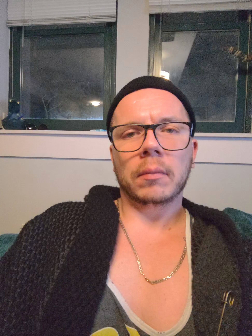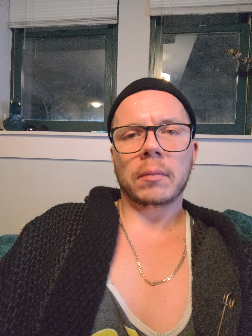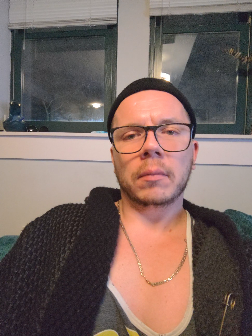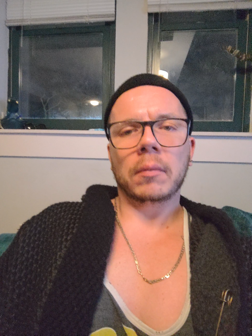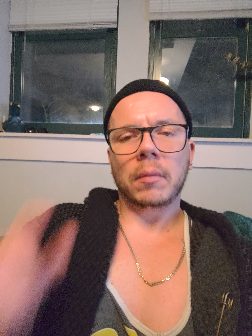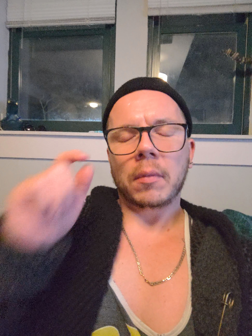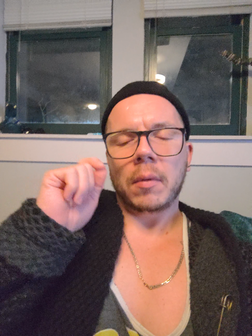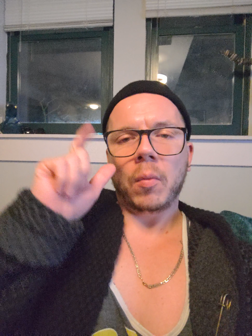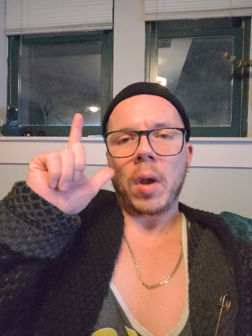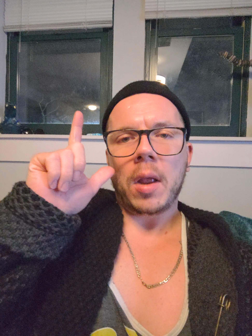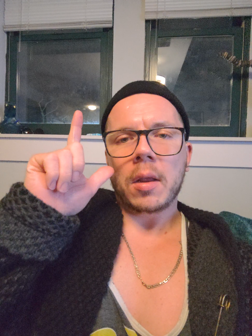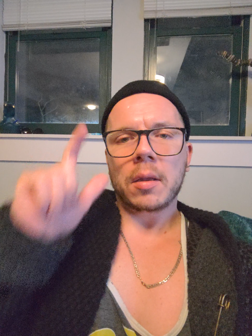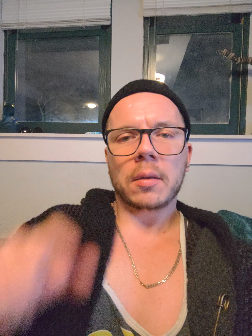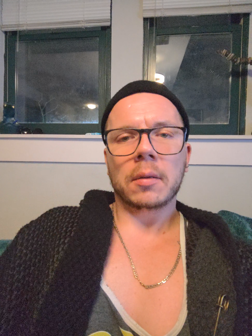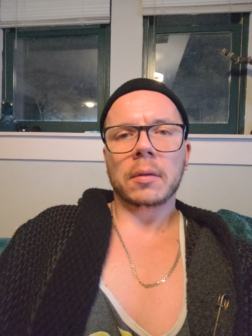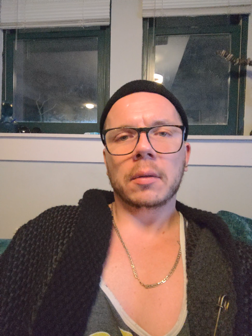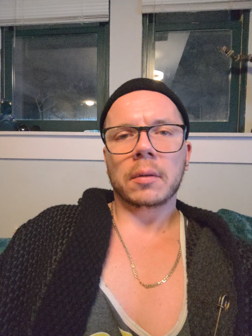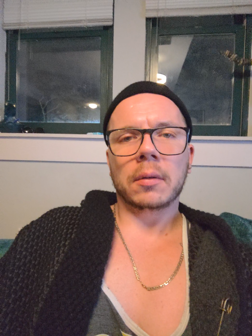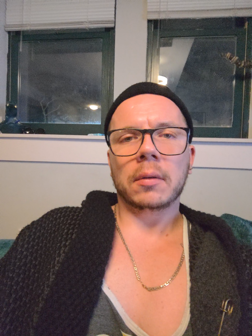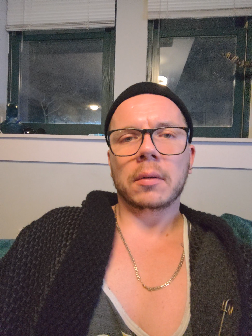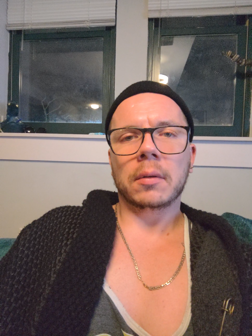awake